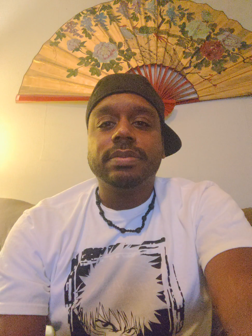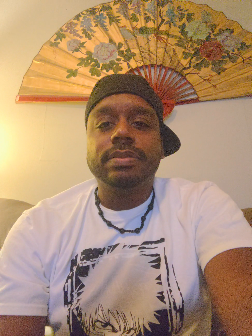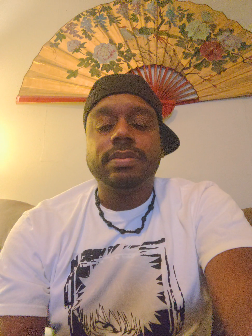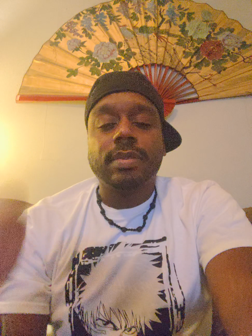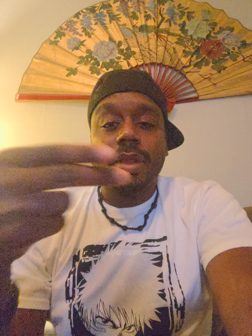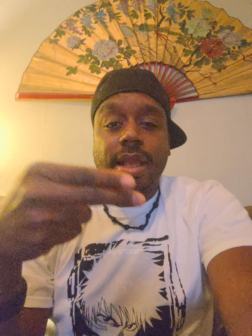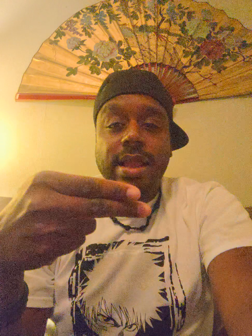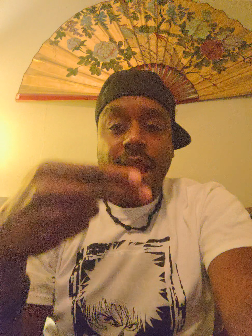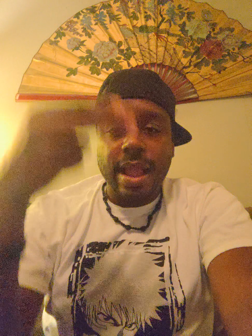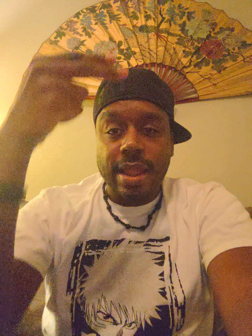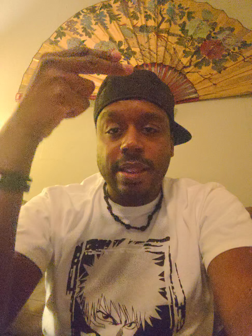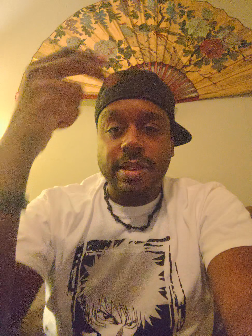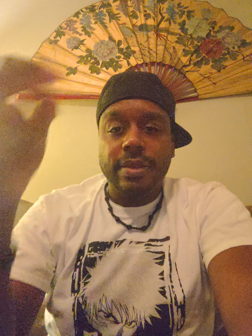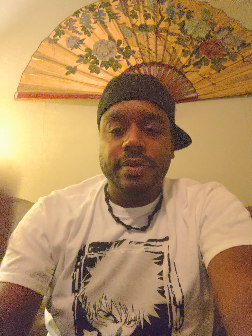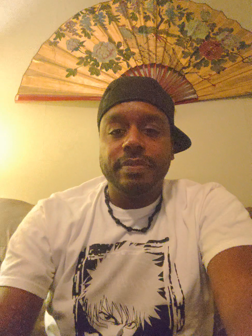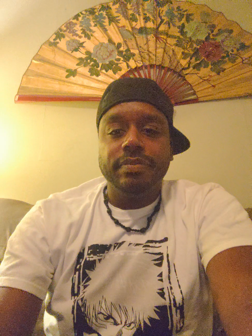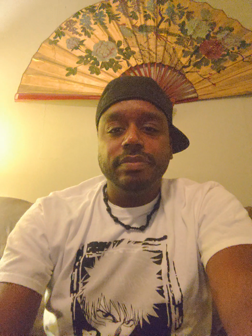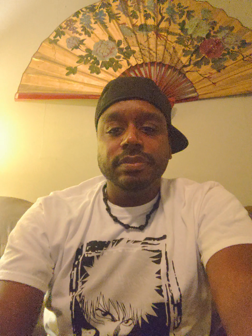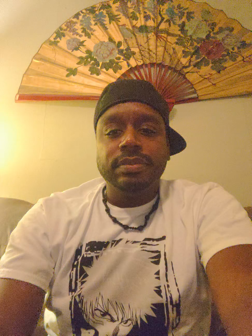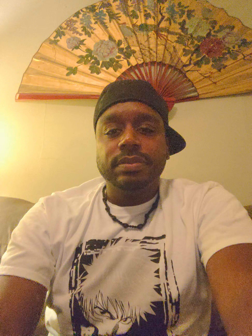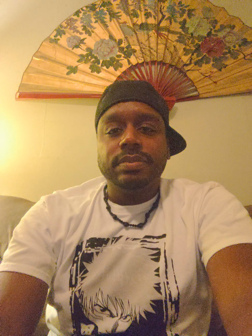high